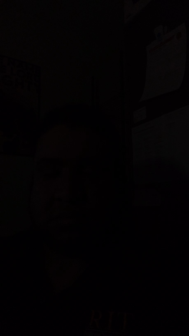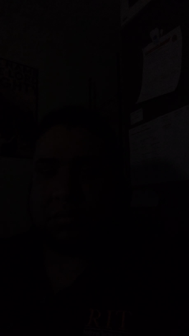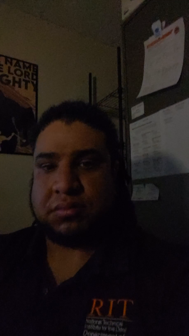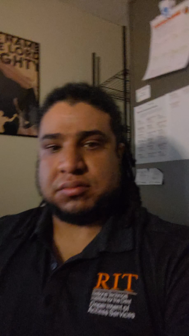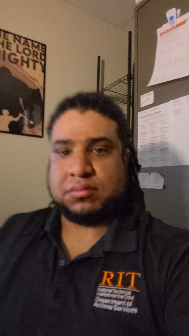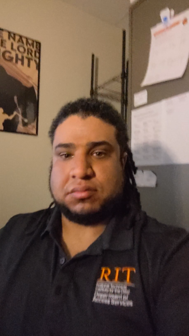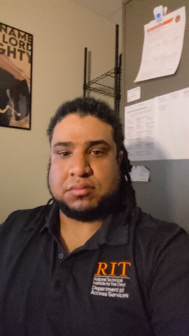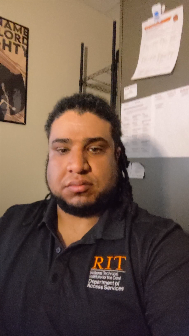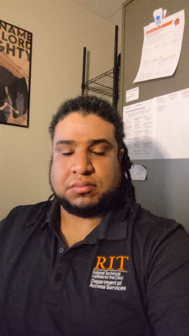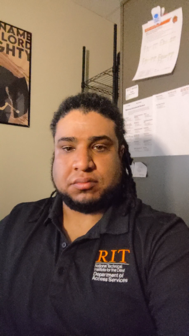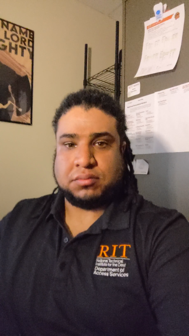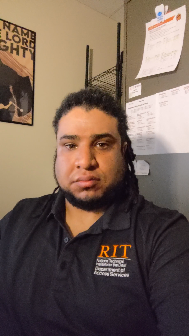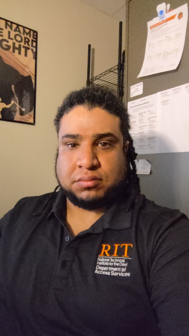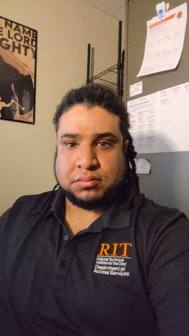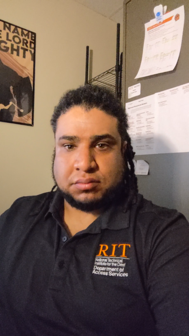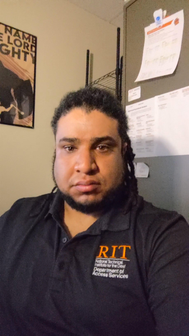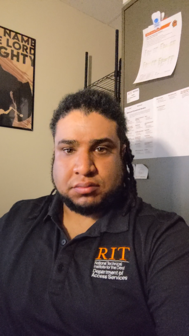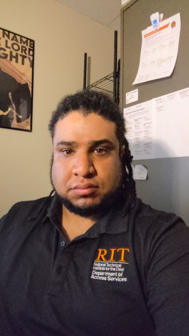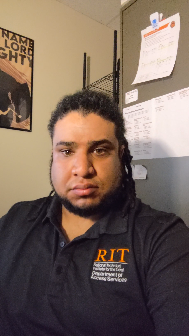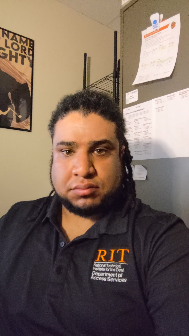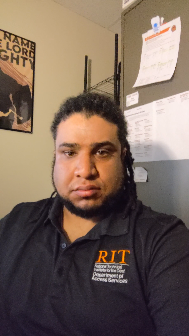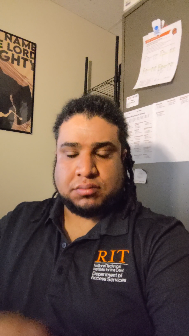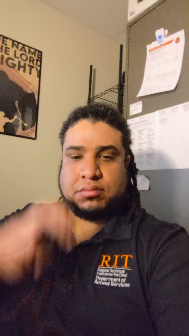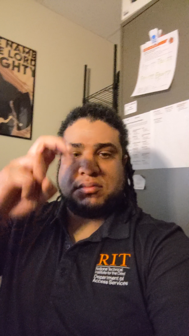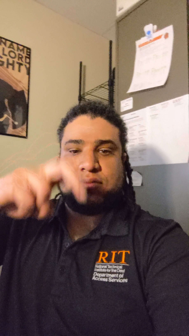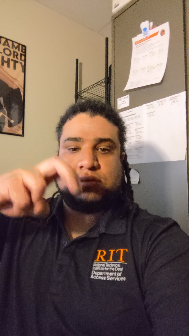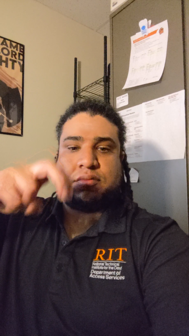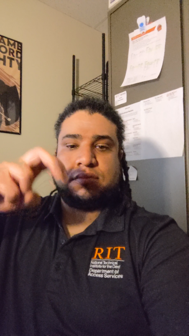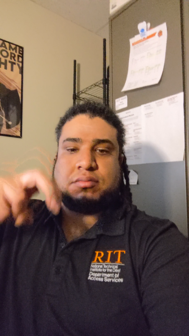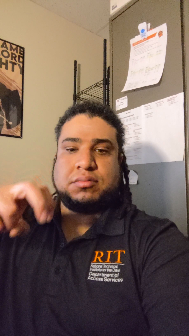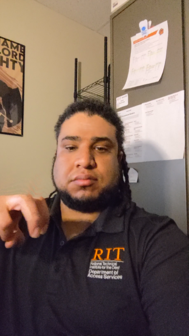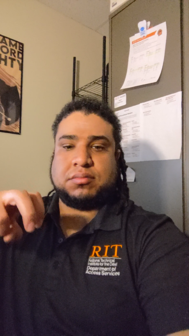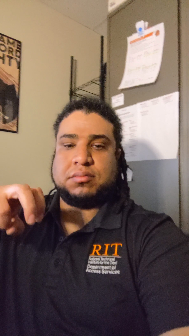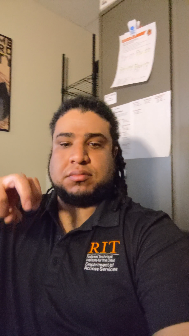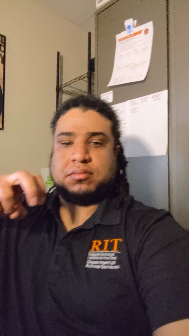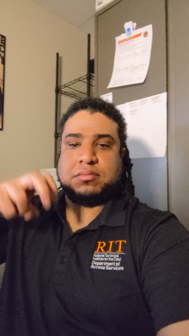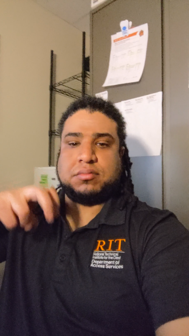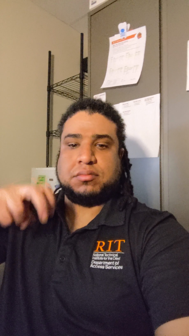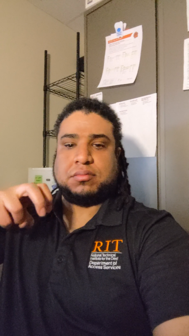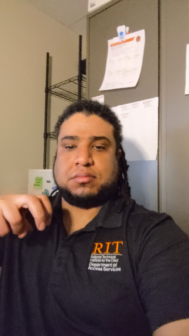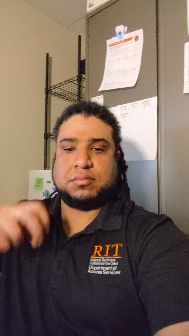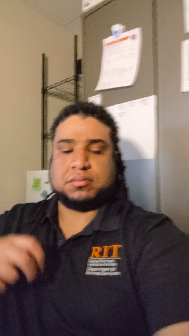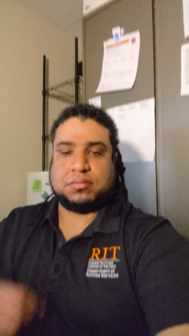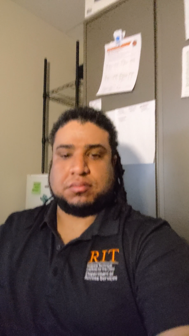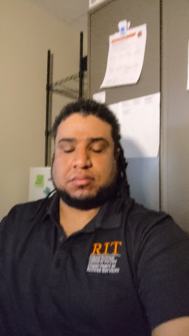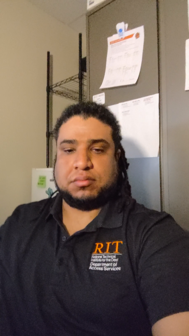potato